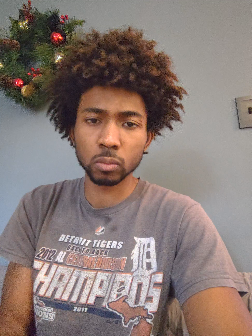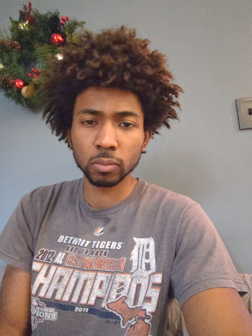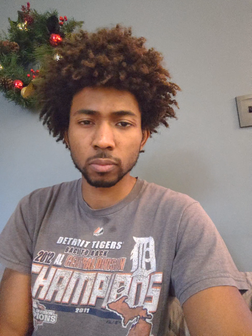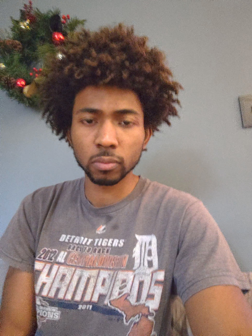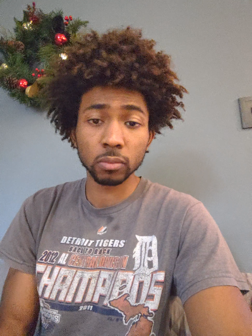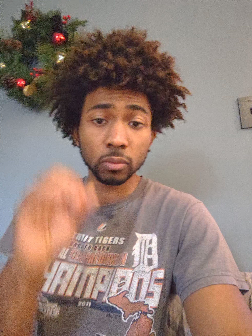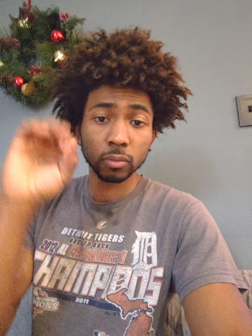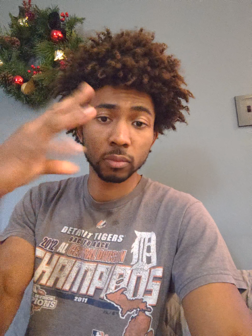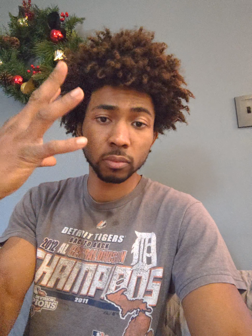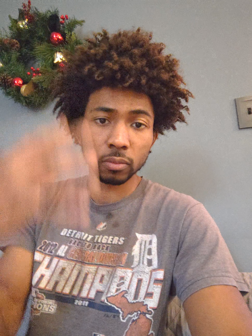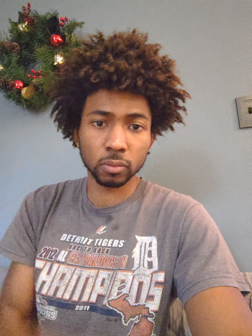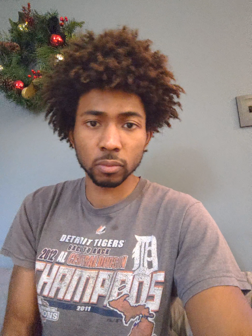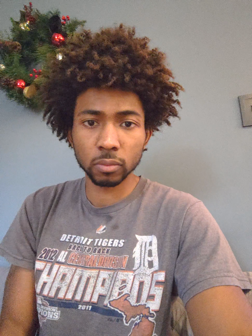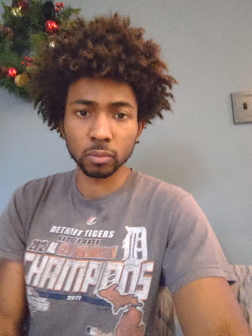sun